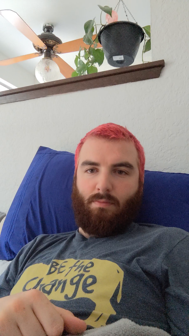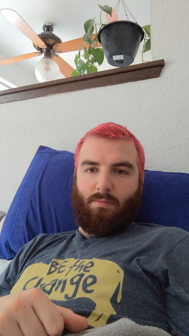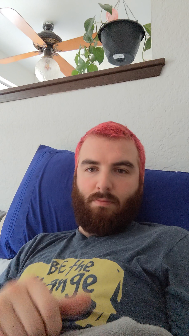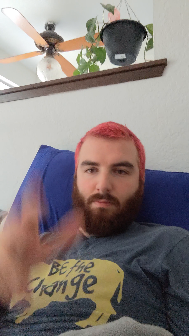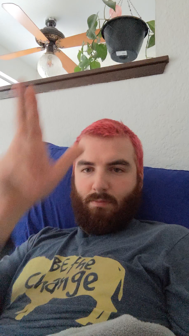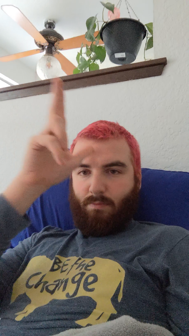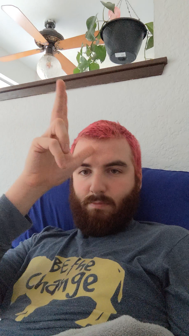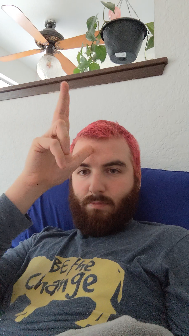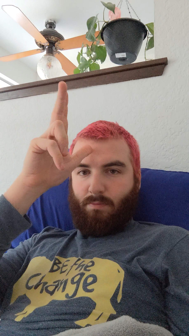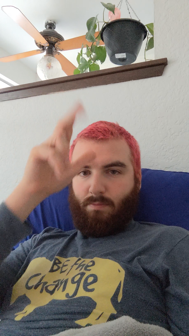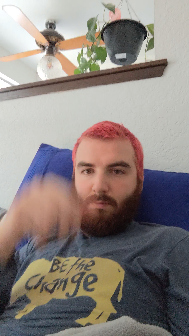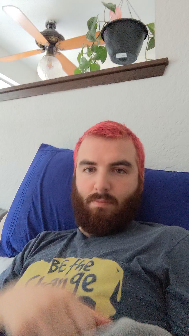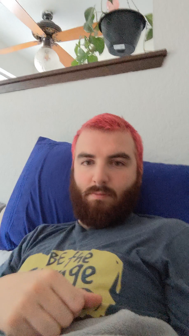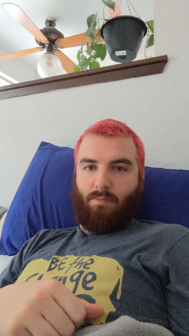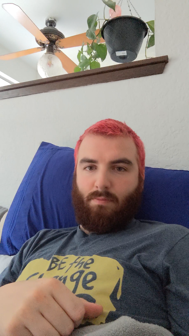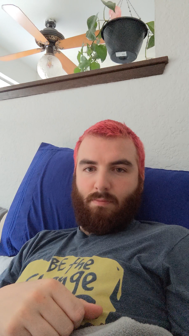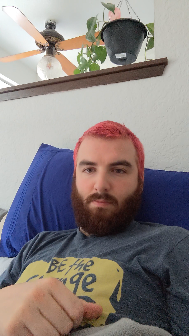rooster